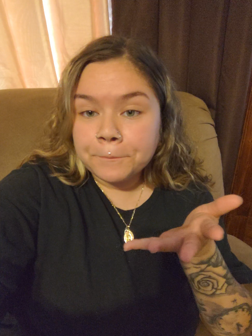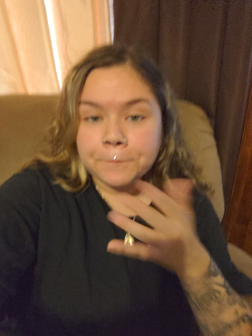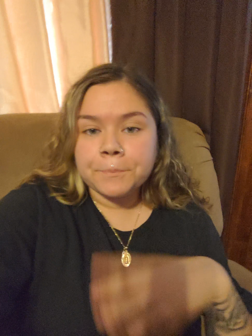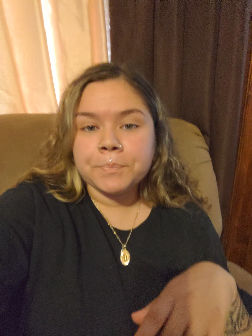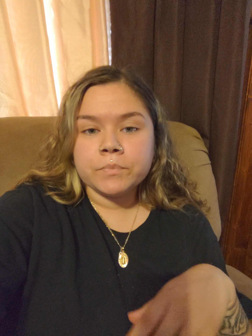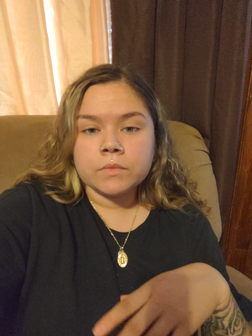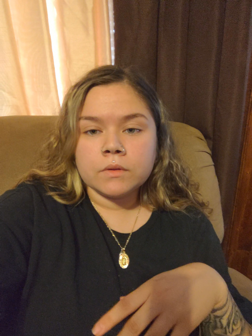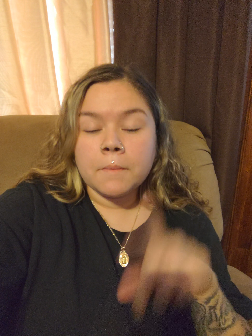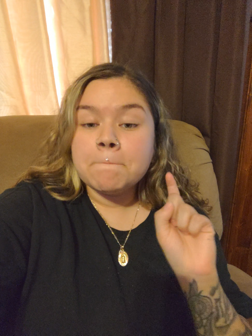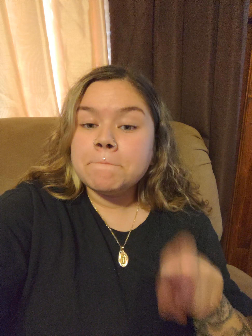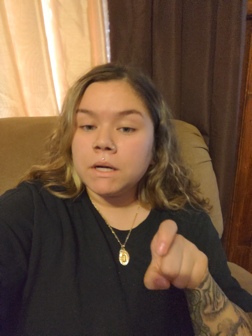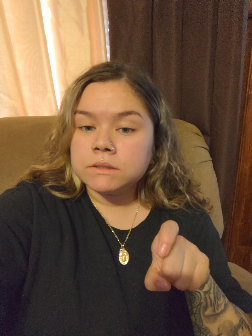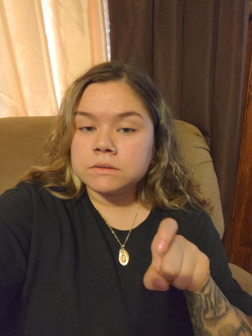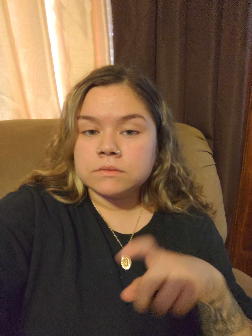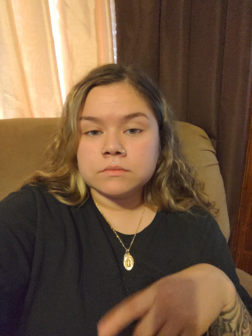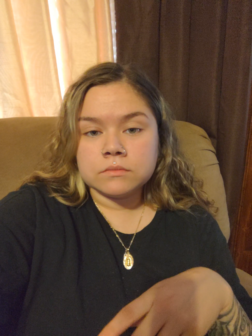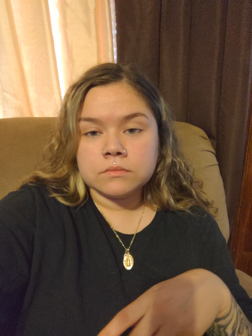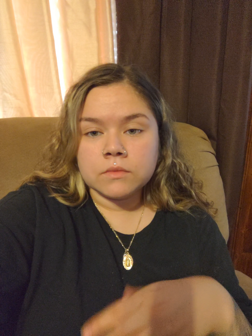must